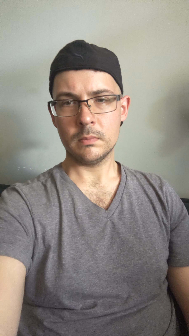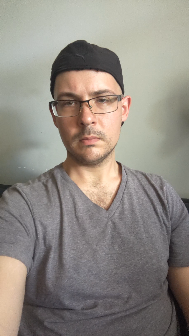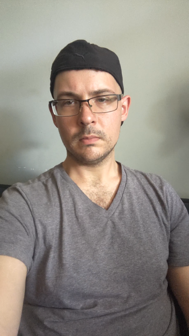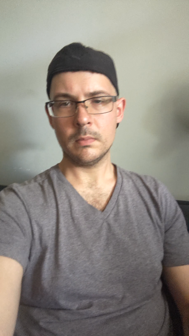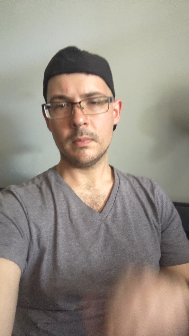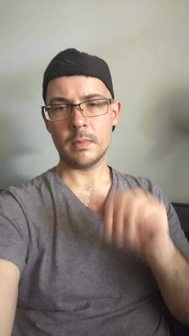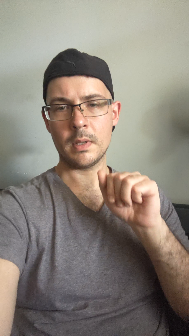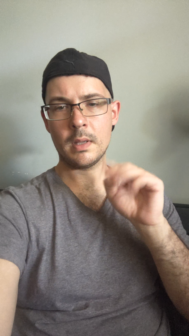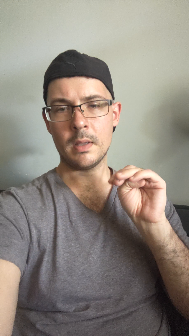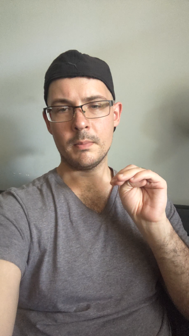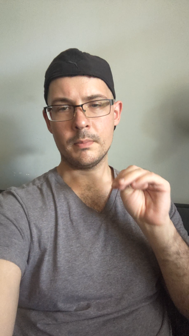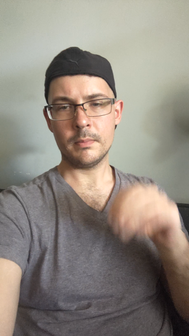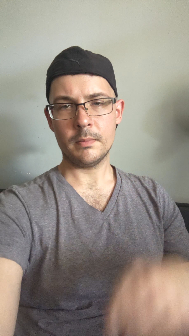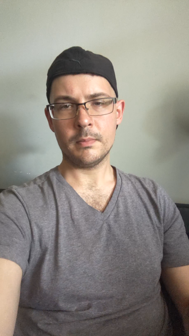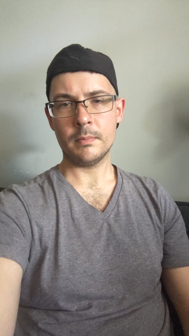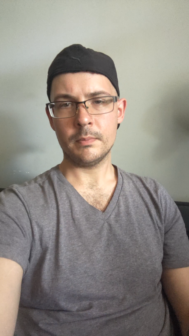am